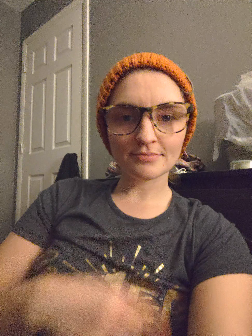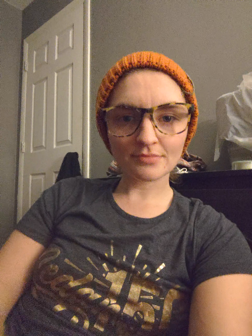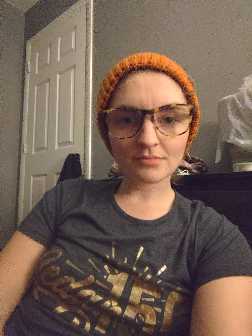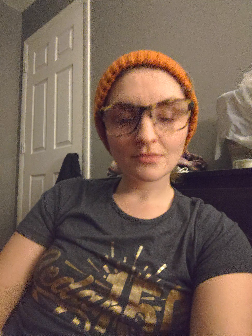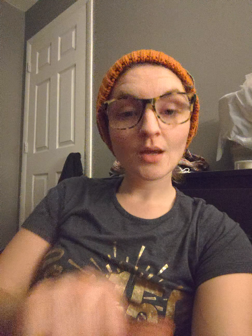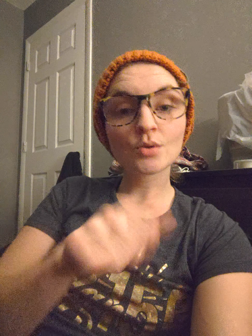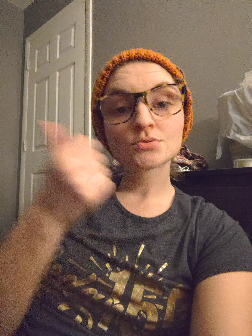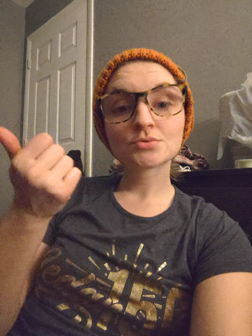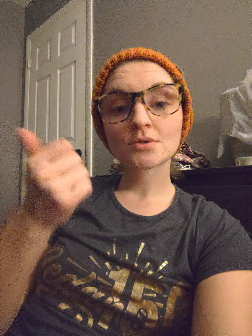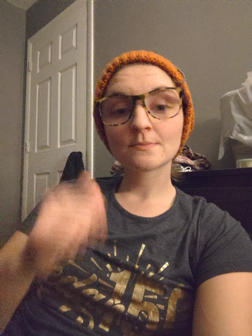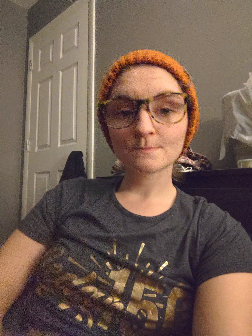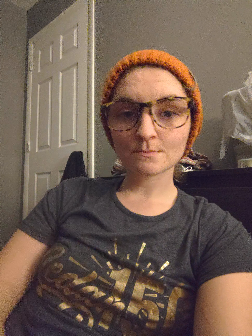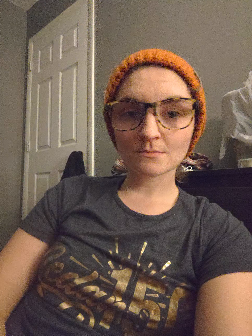another